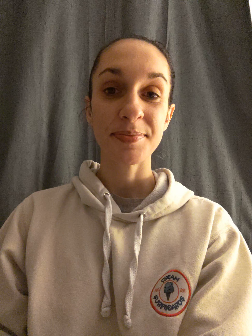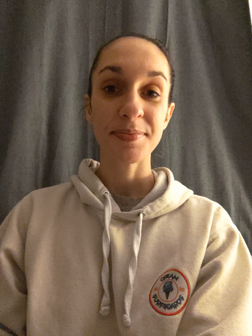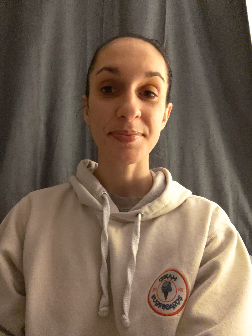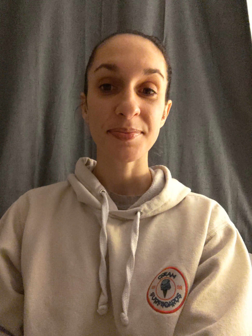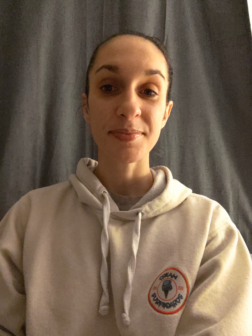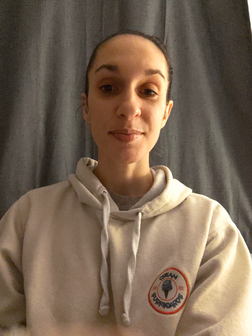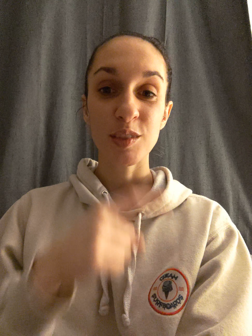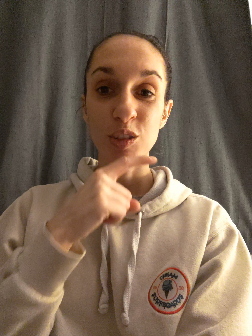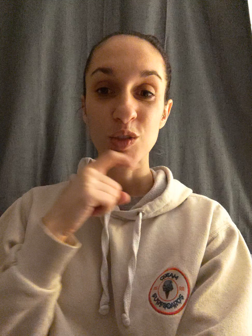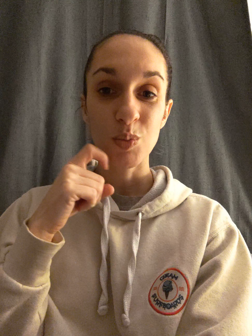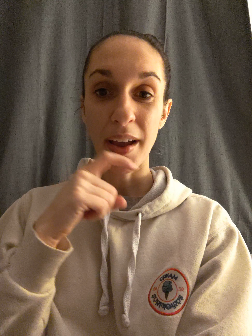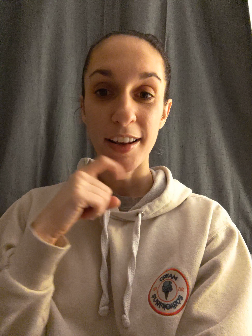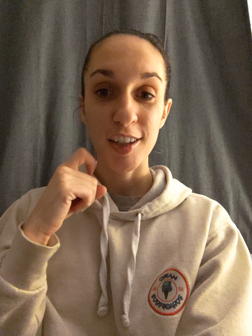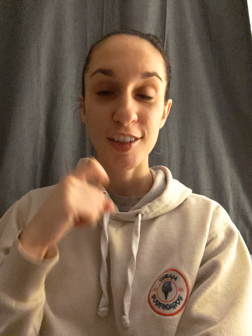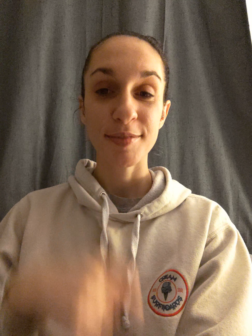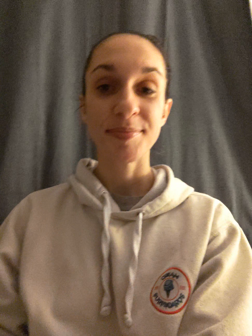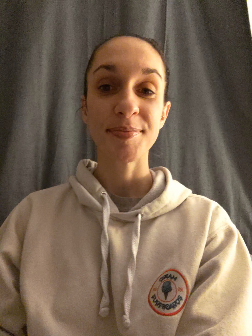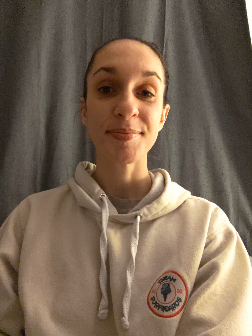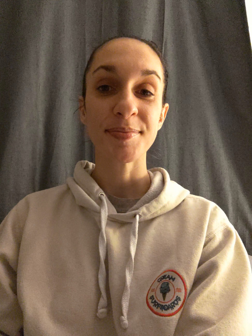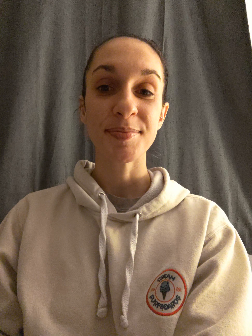dryer